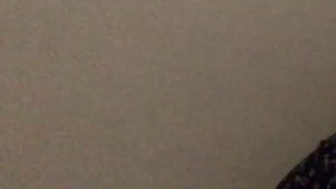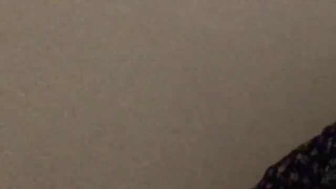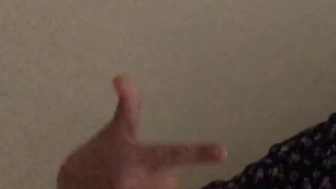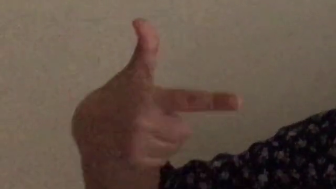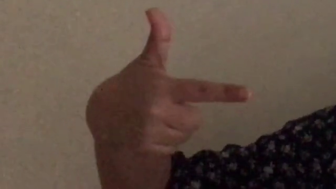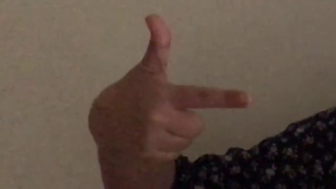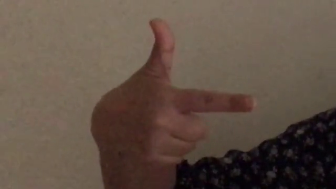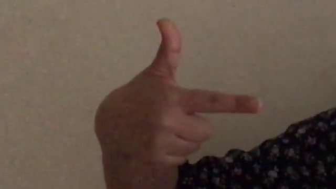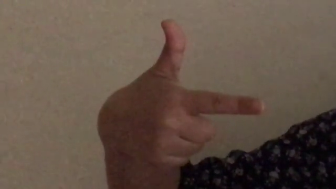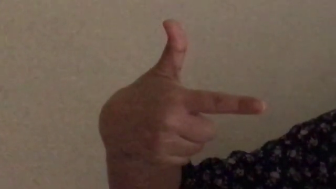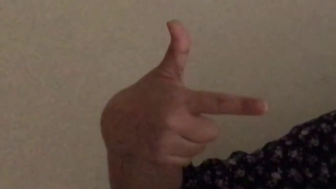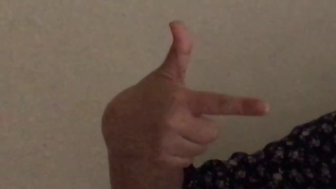ज्ञ